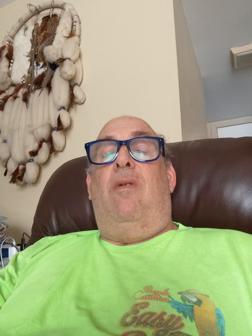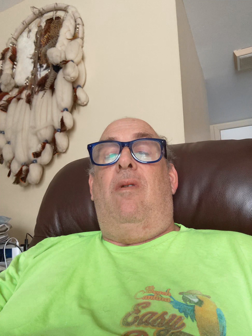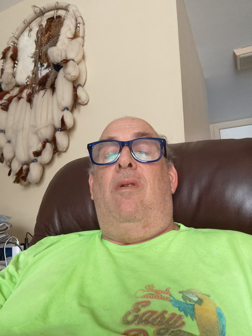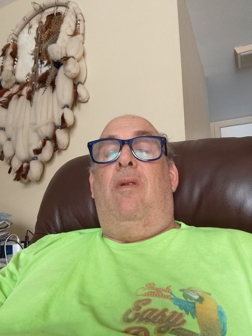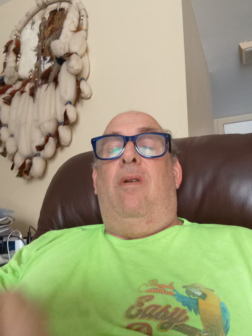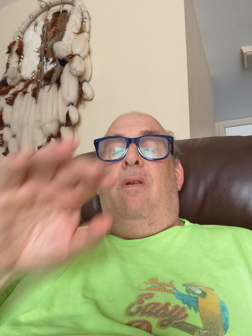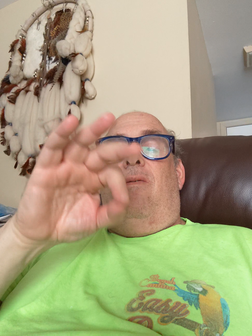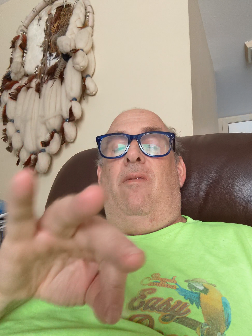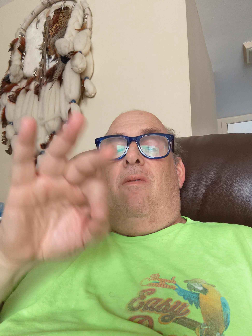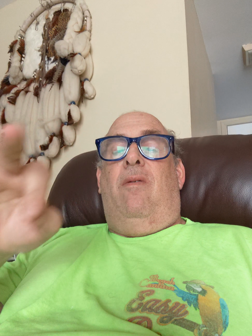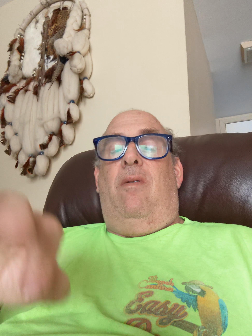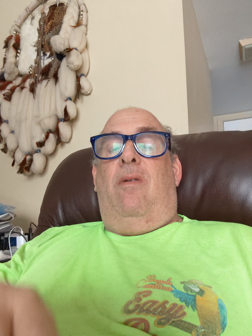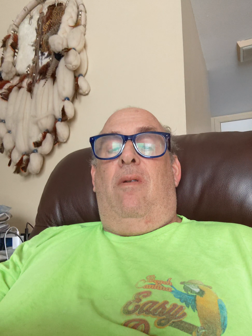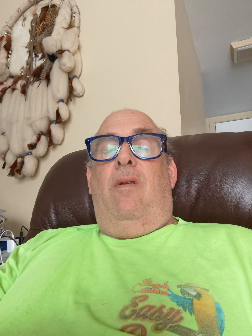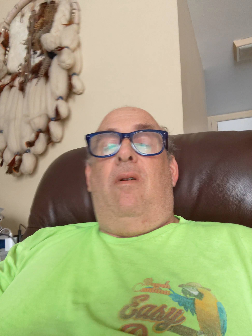french fries